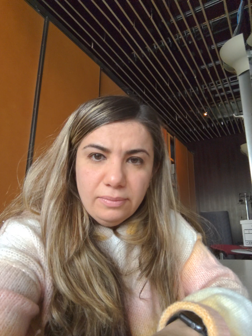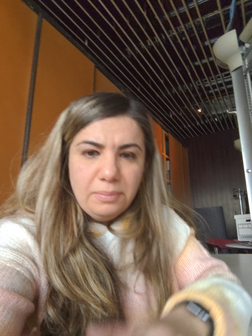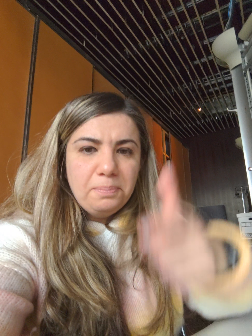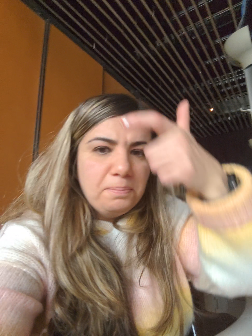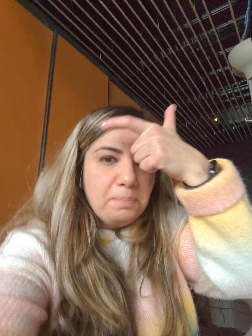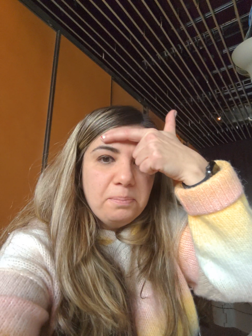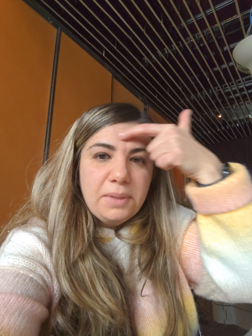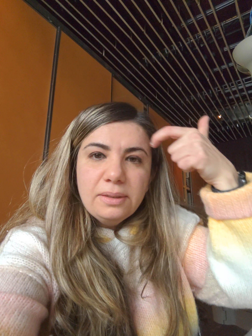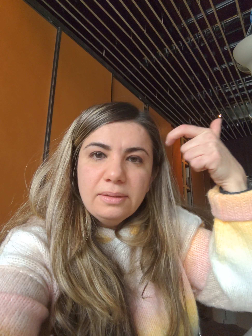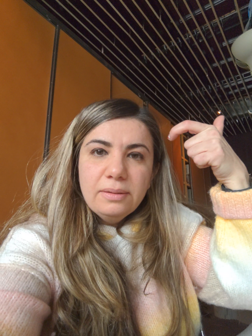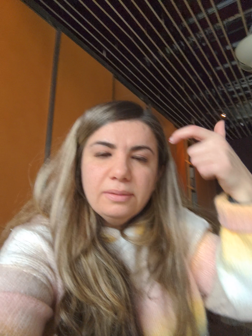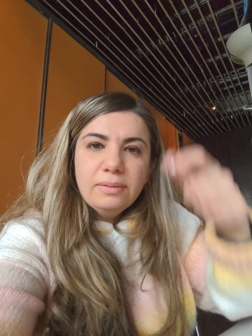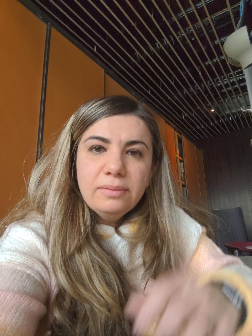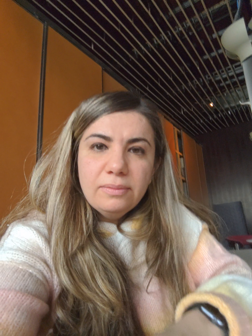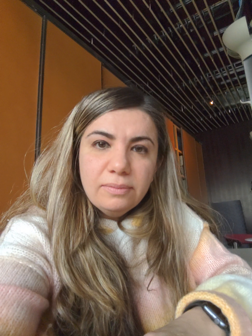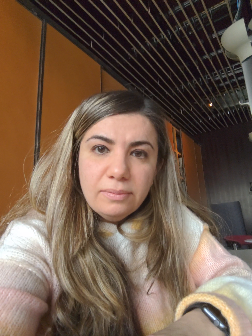because